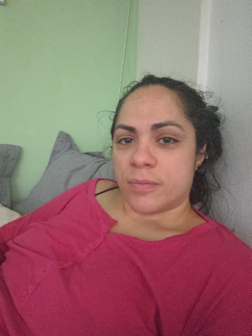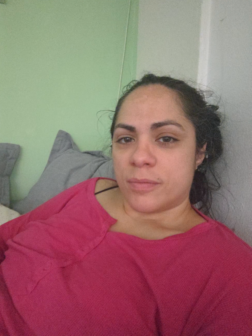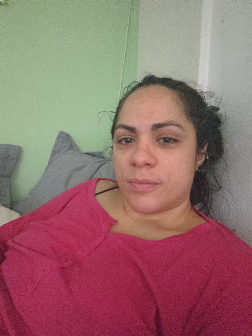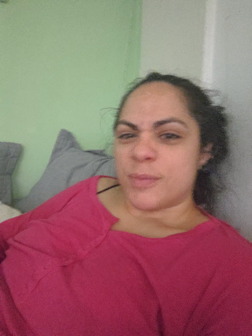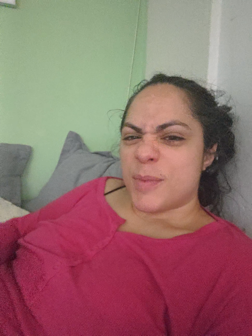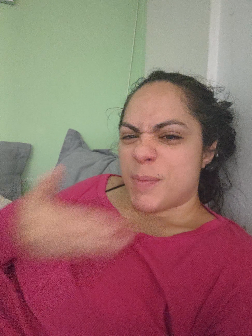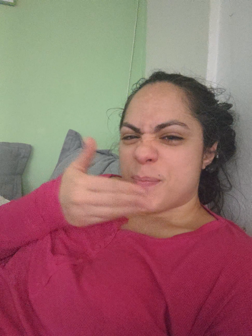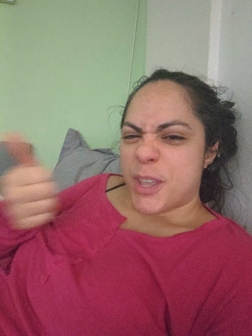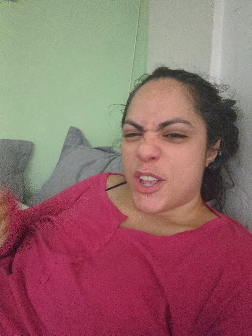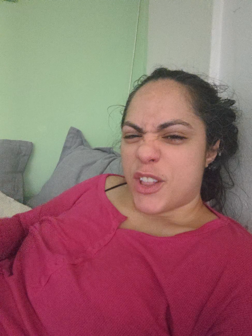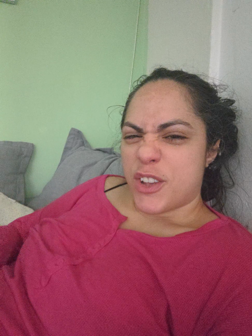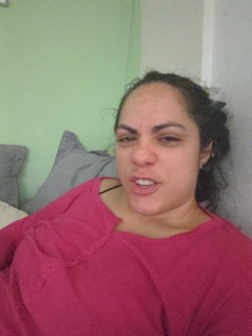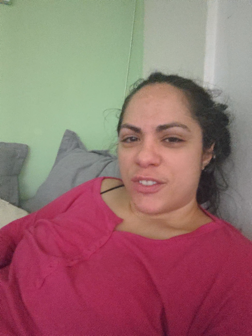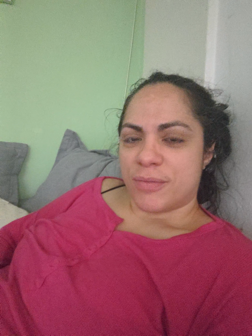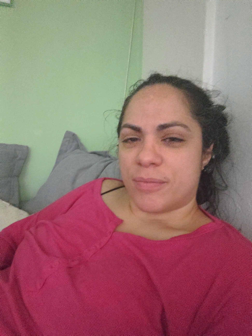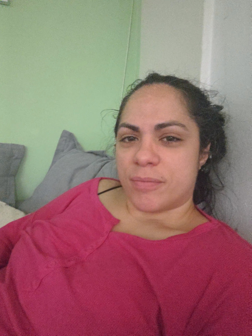better